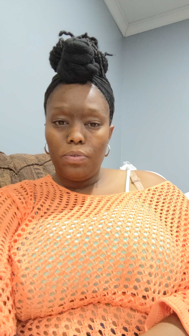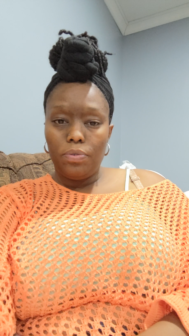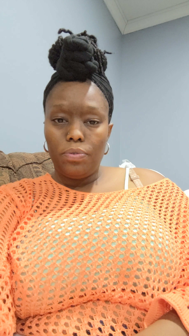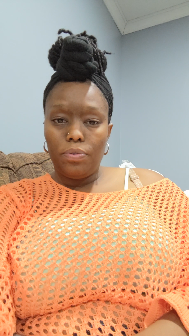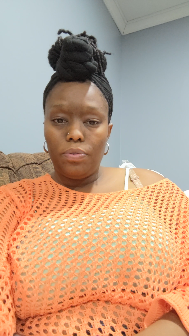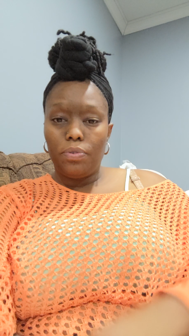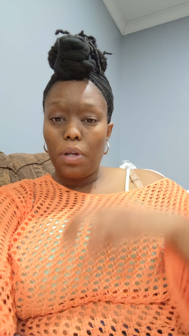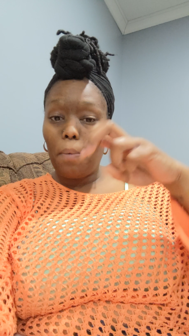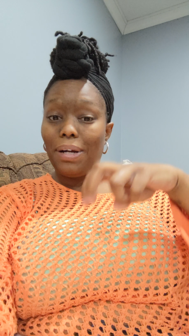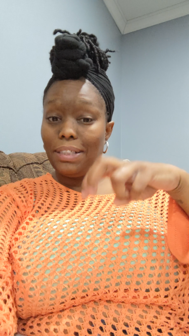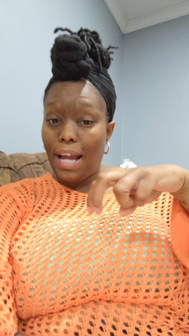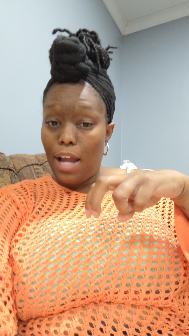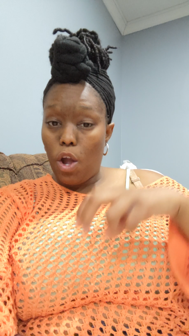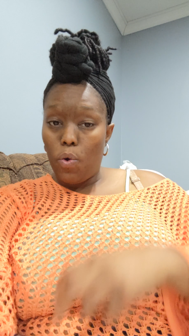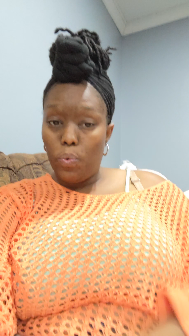potato